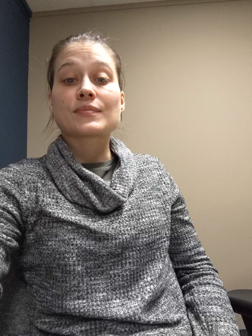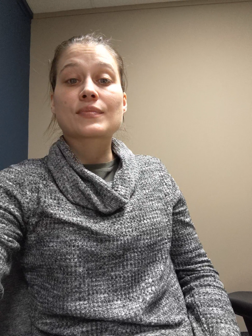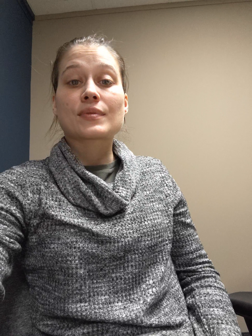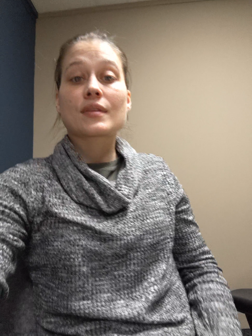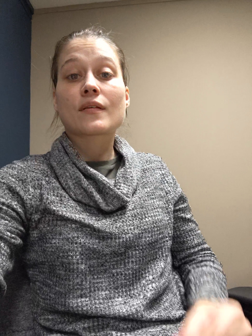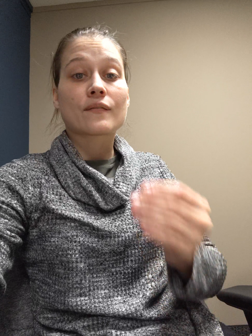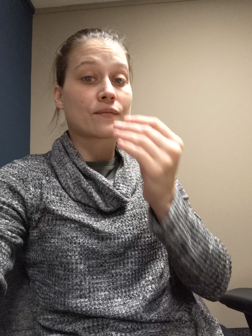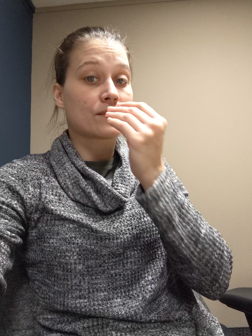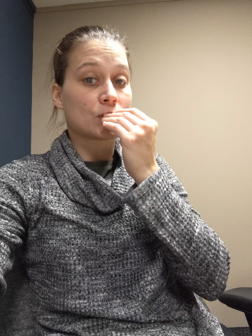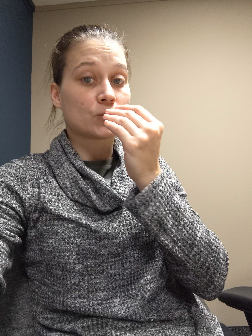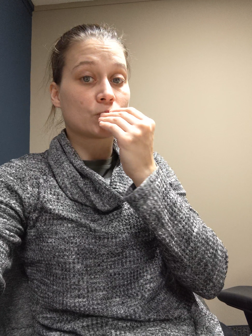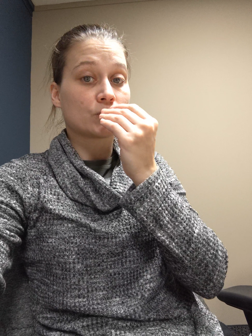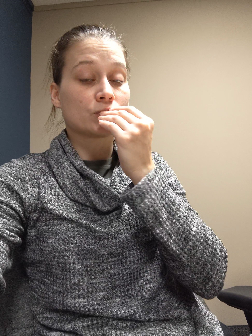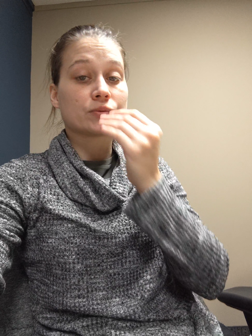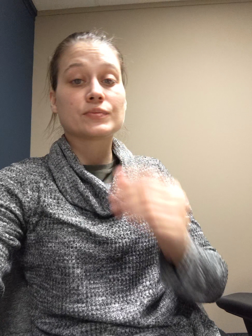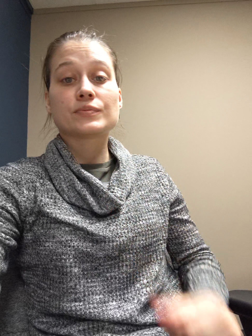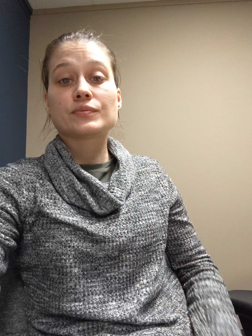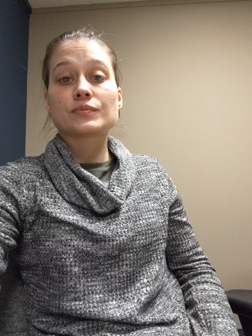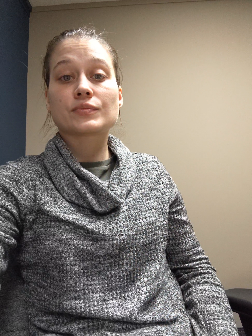food